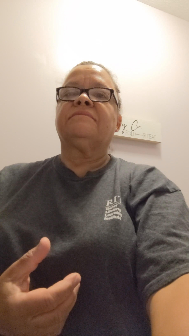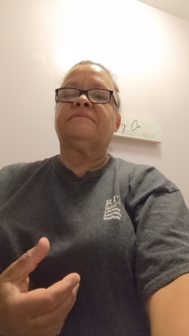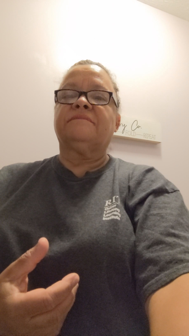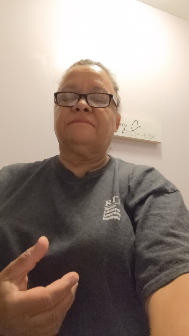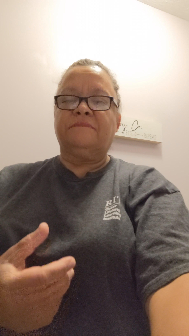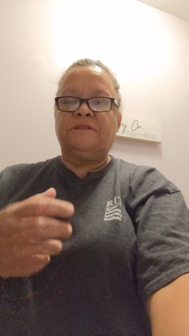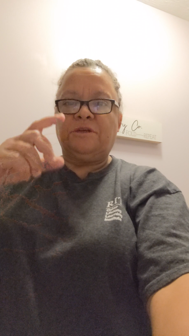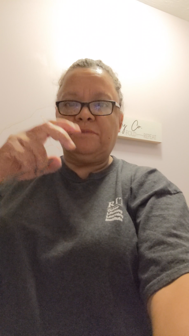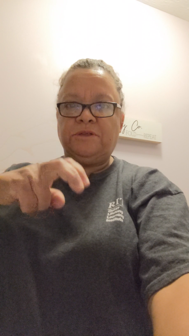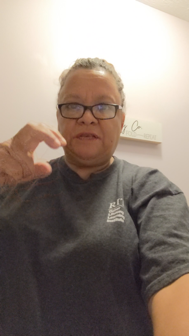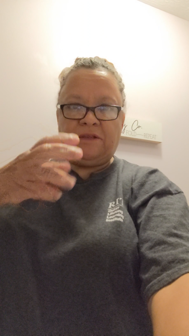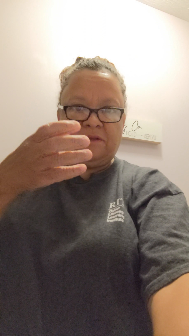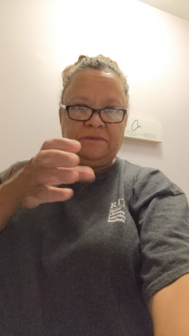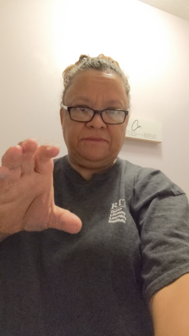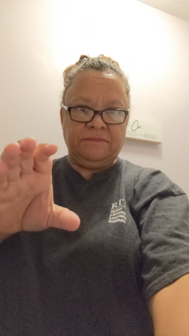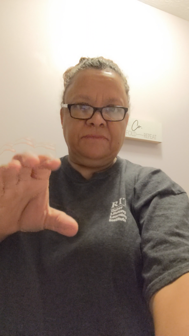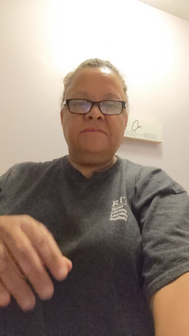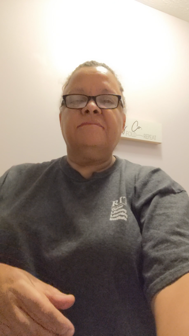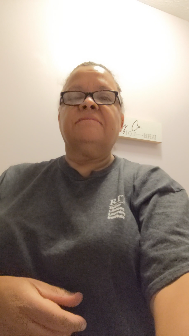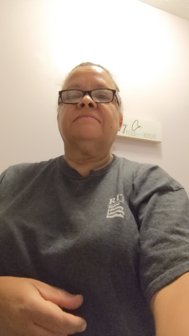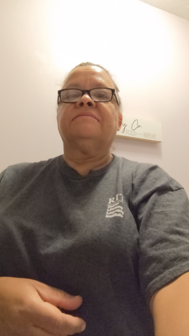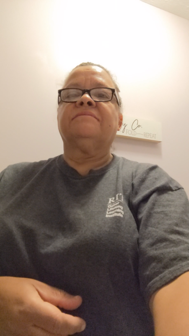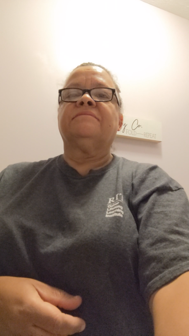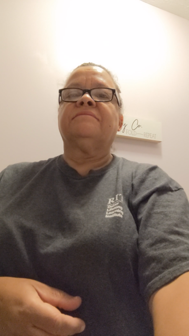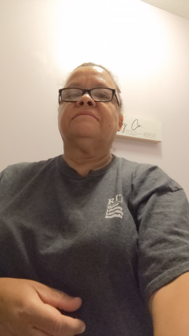potato chip